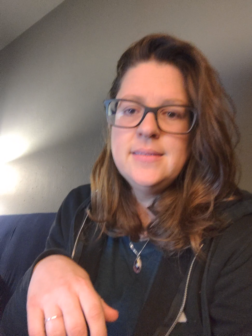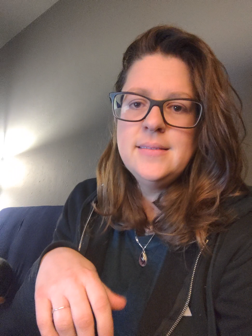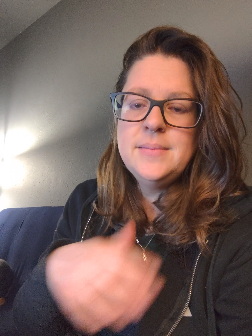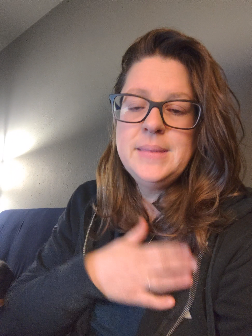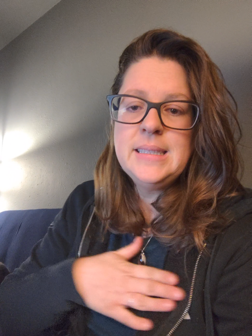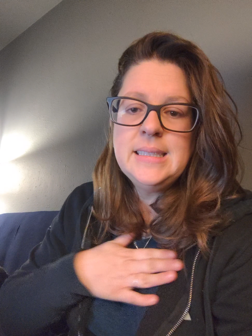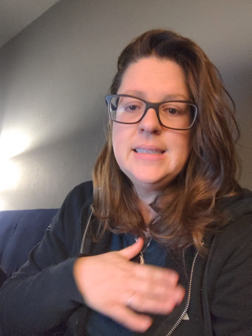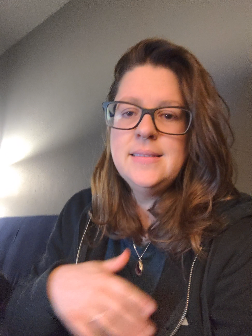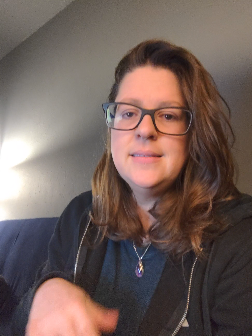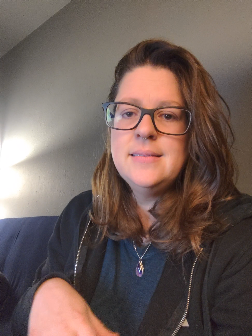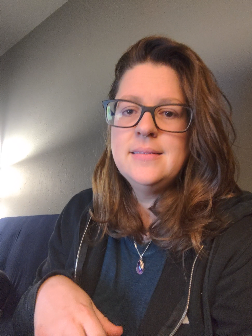please